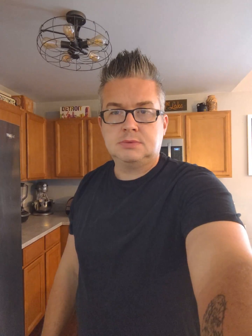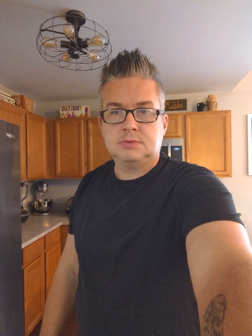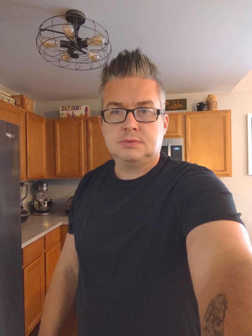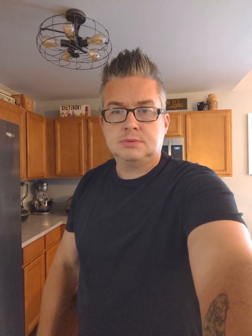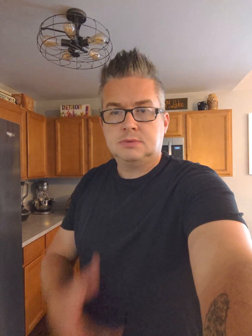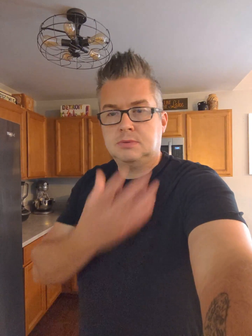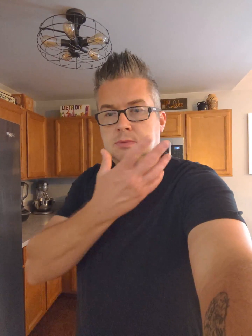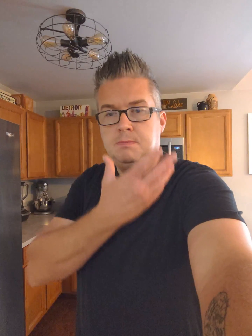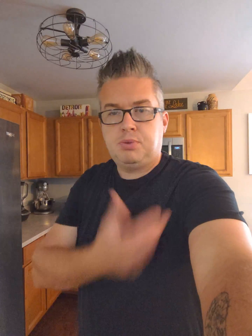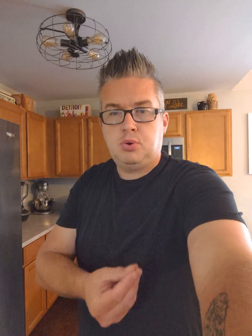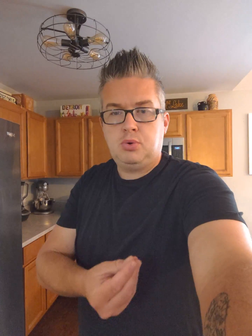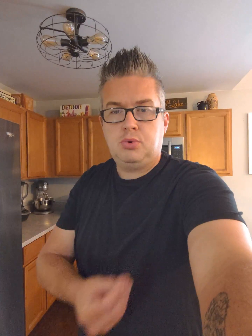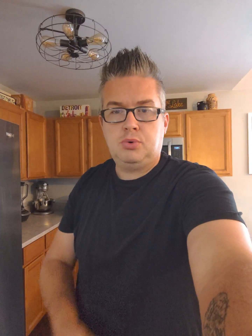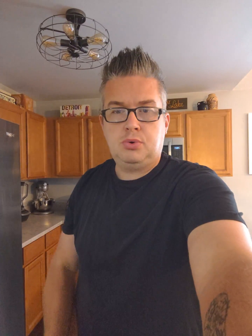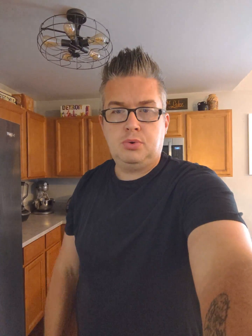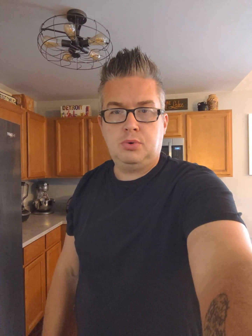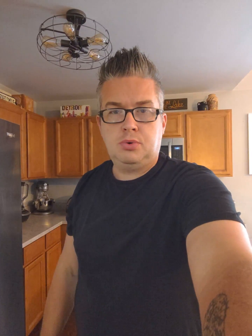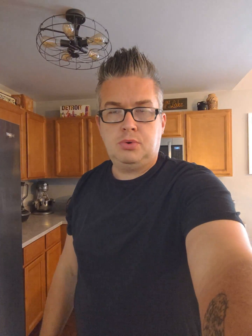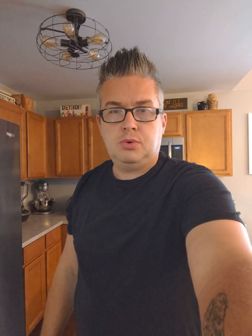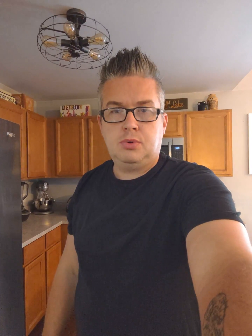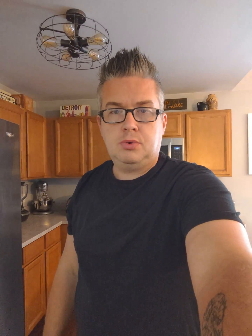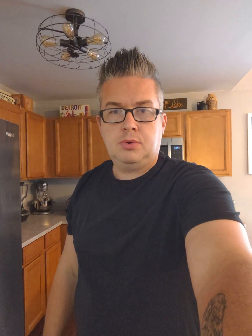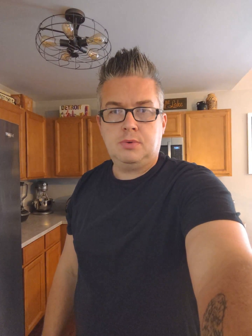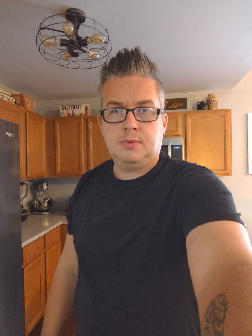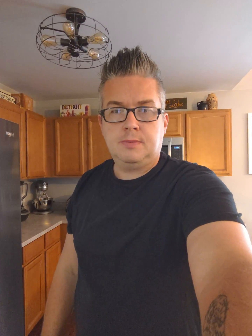poor